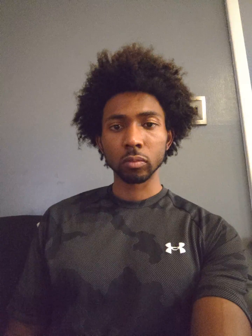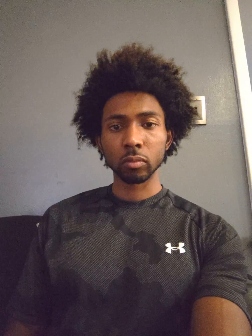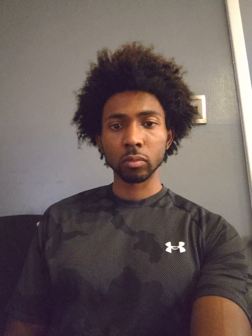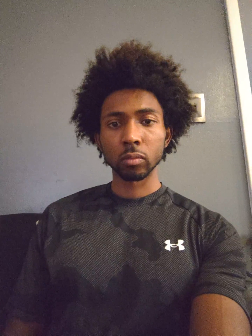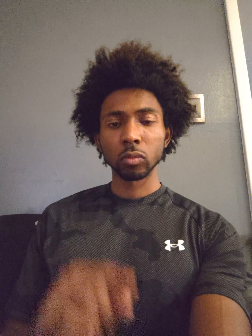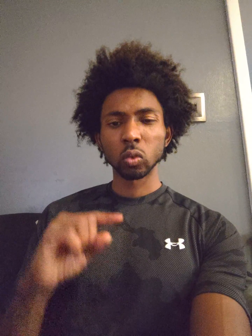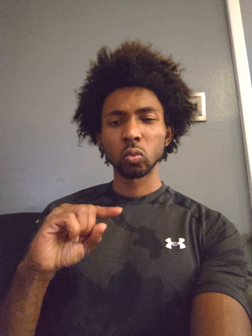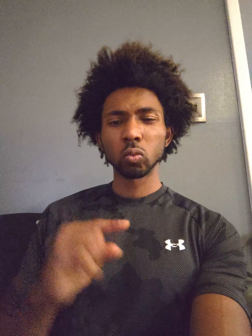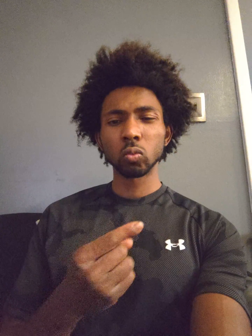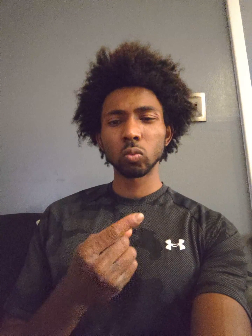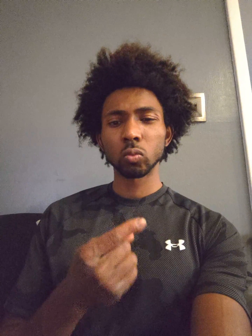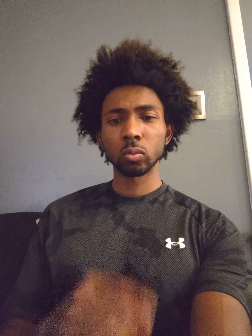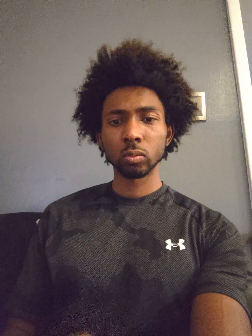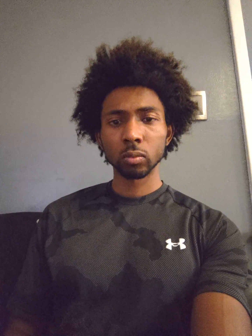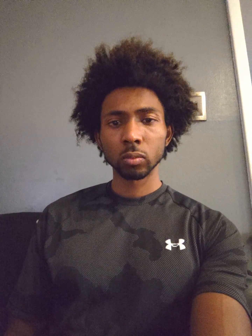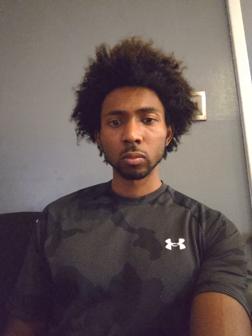hurt